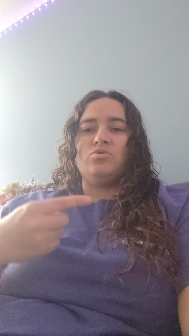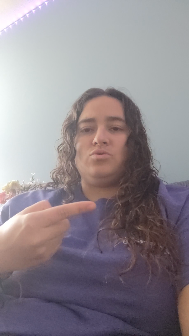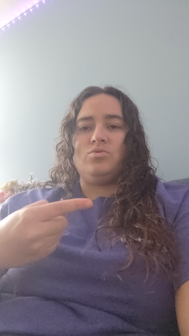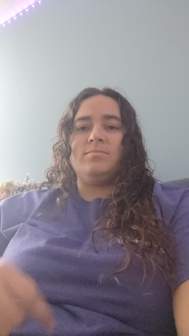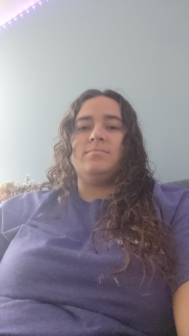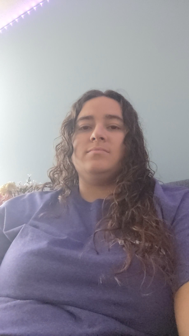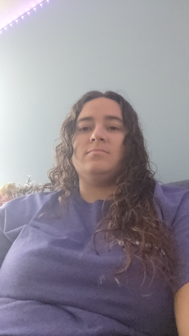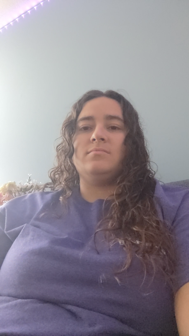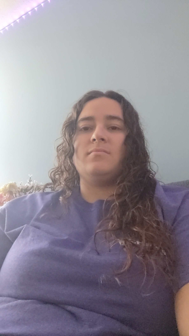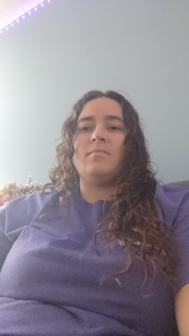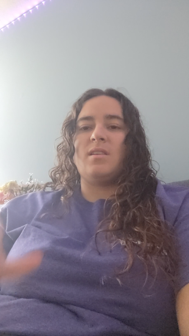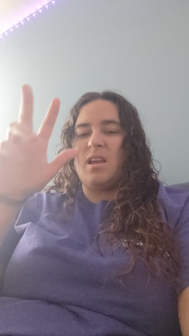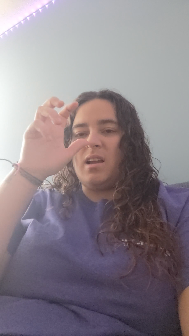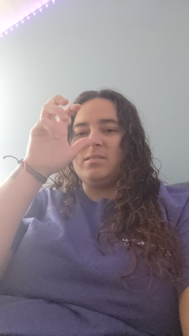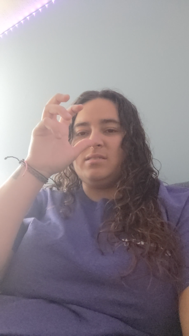ant